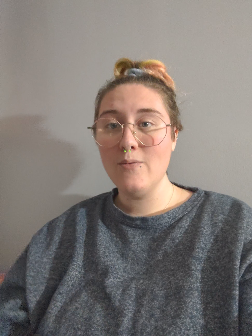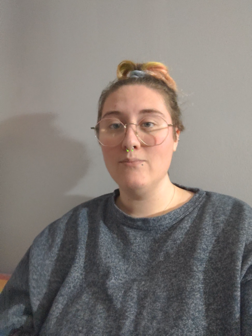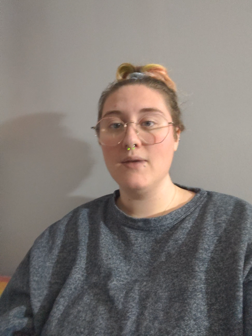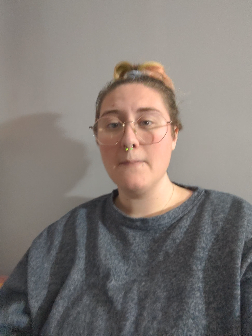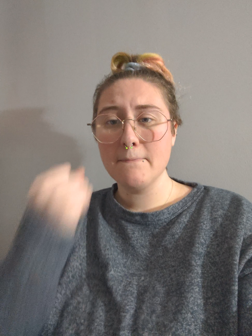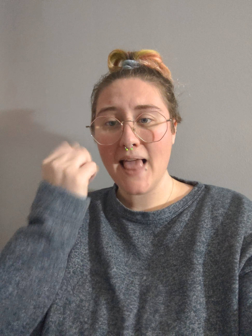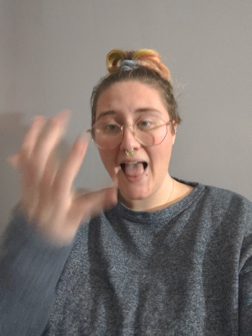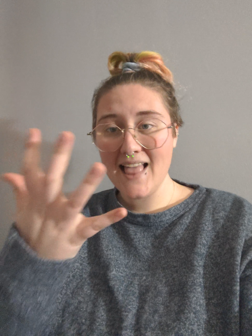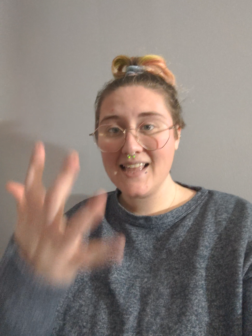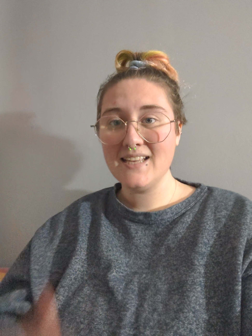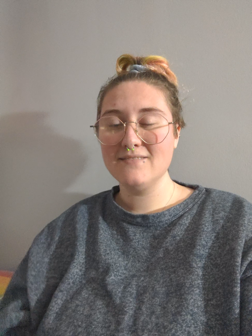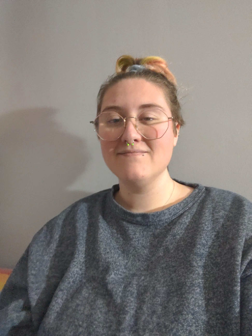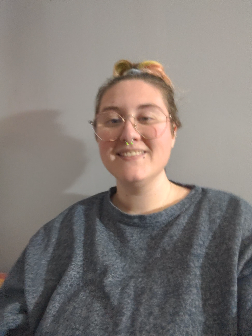many